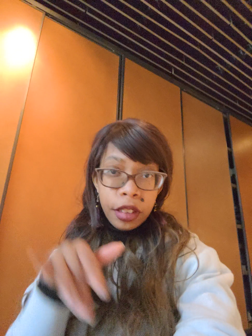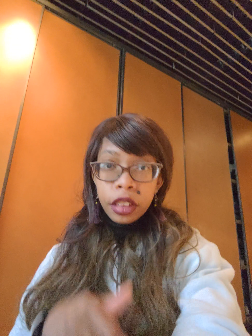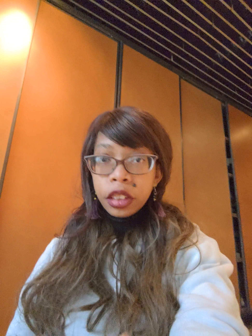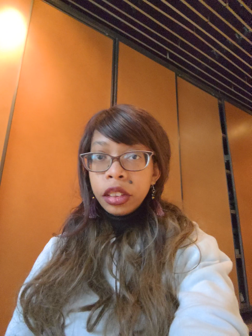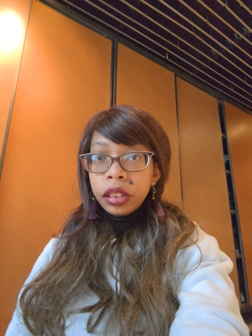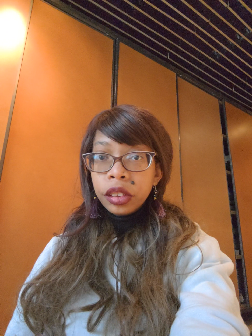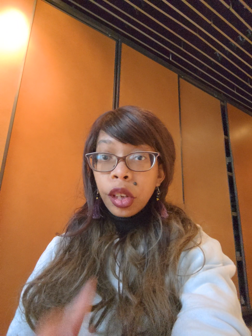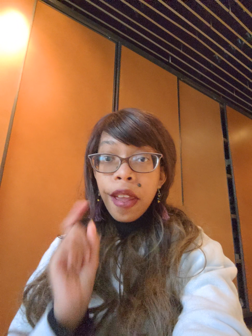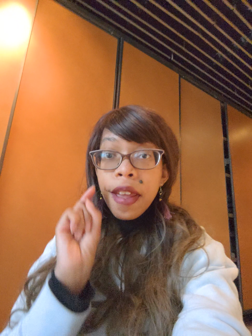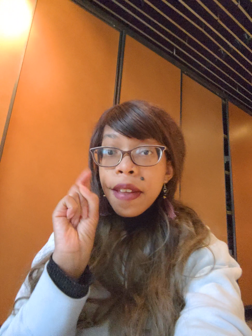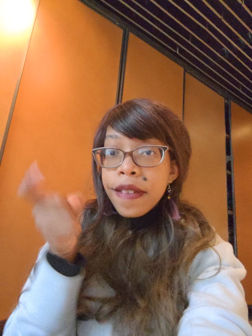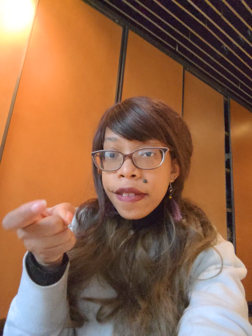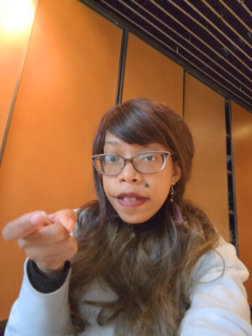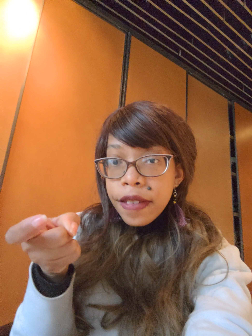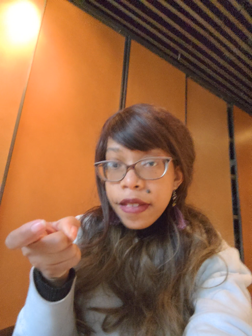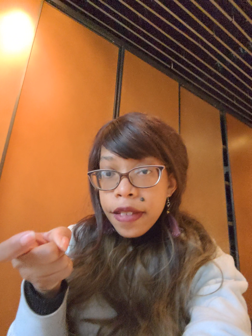gift